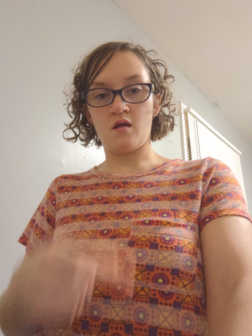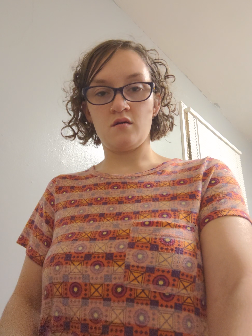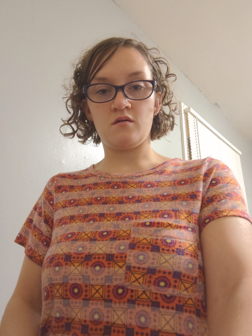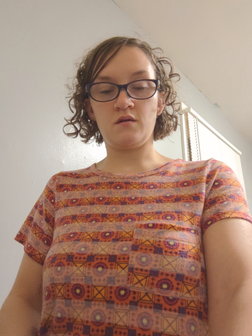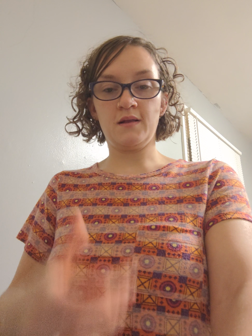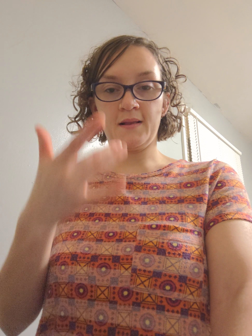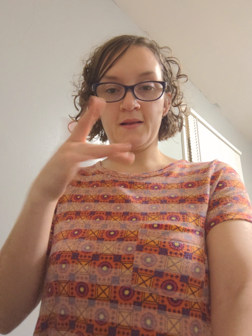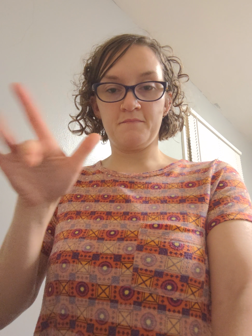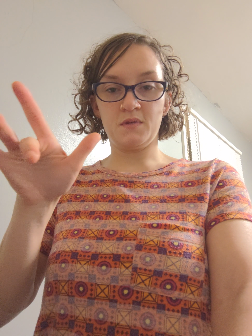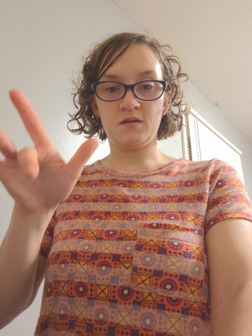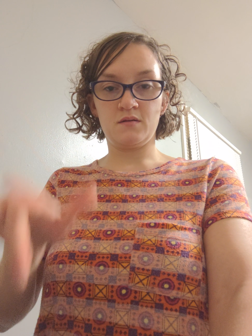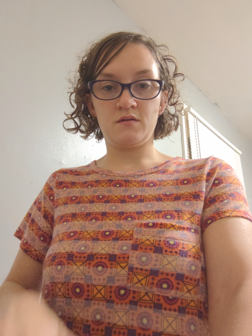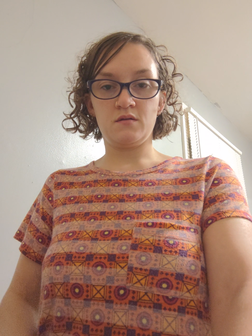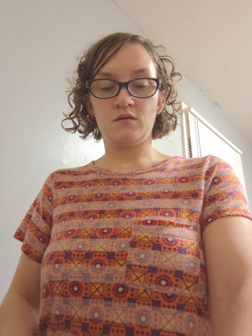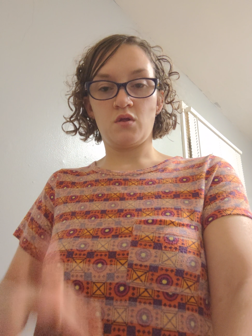empty